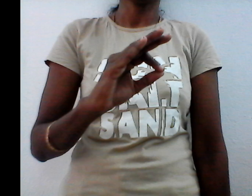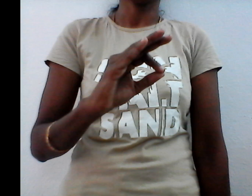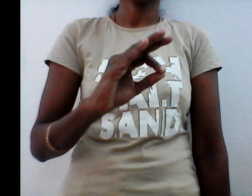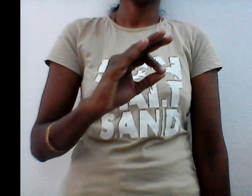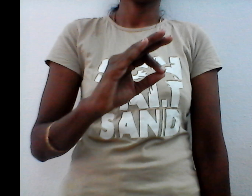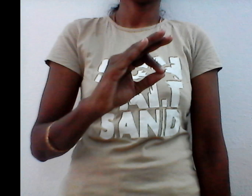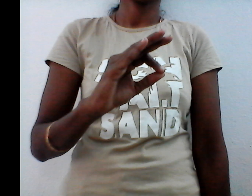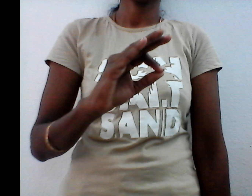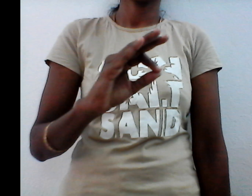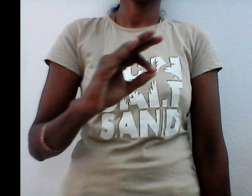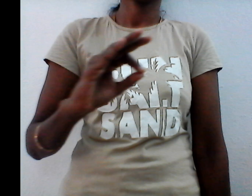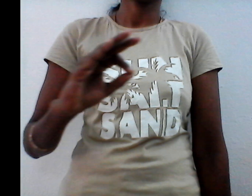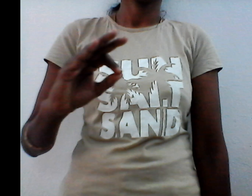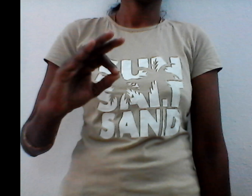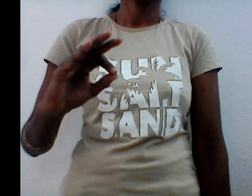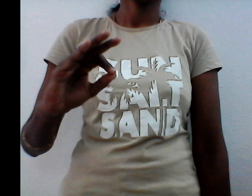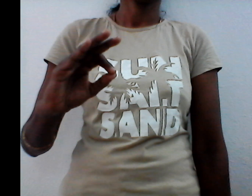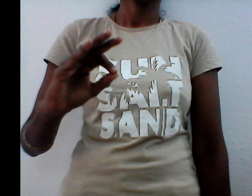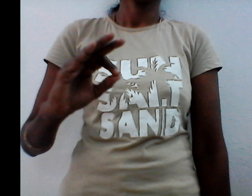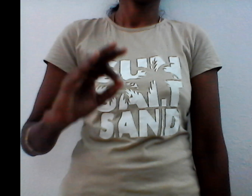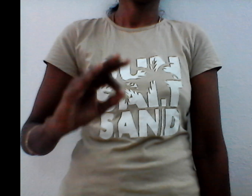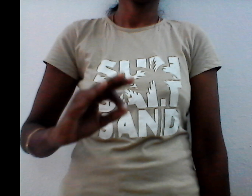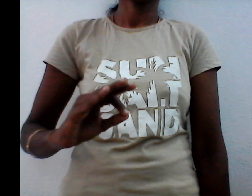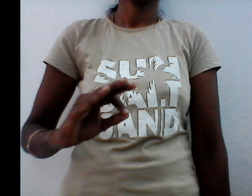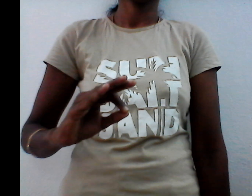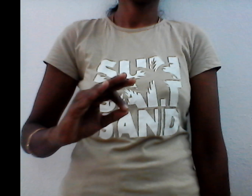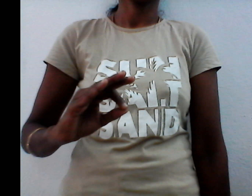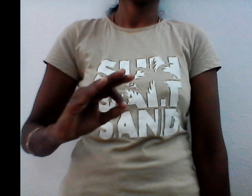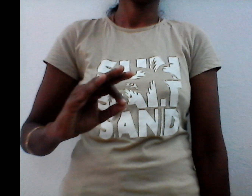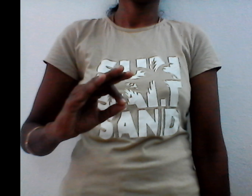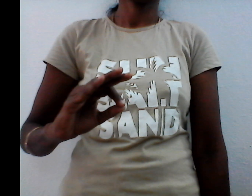ഔ